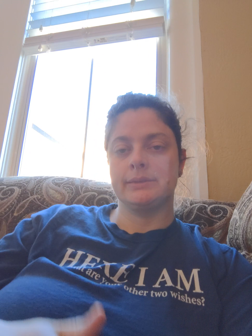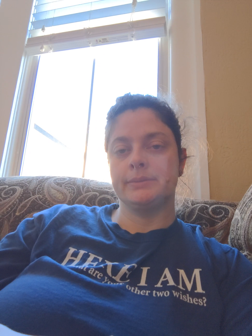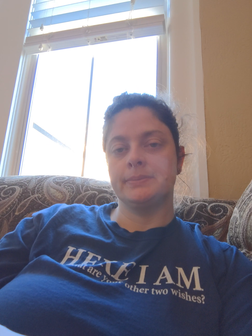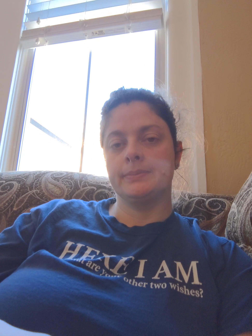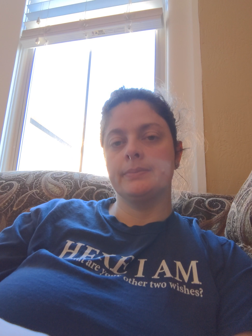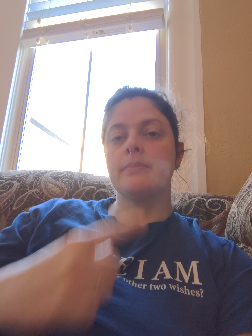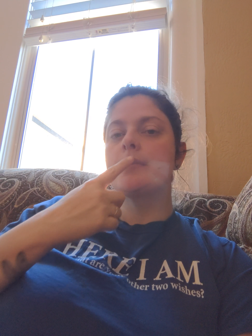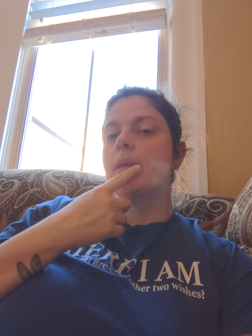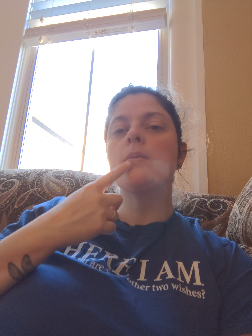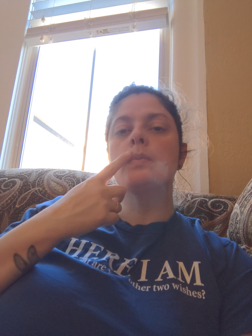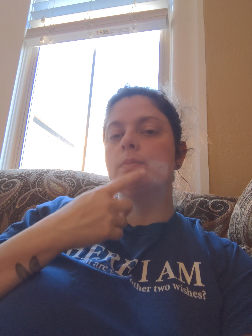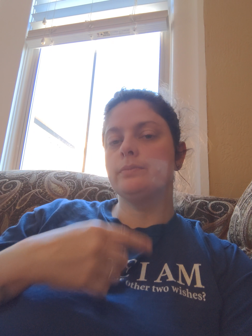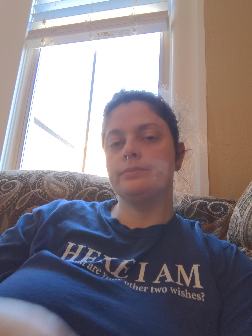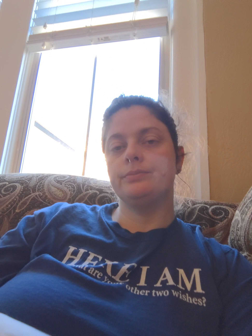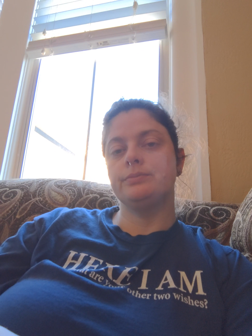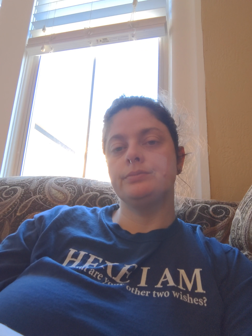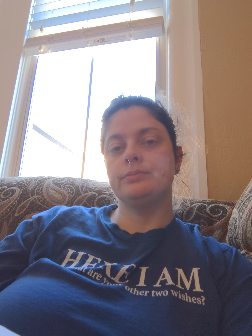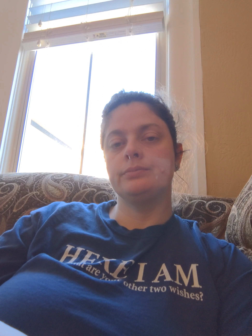mouth